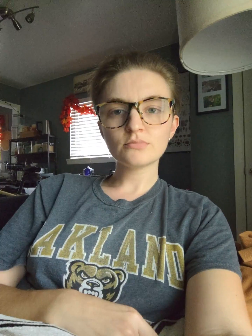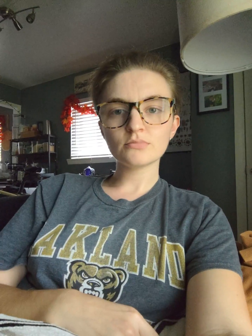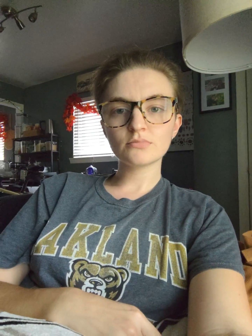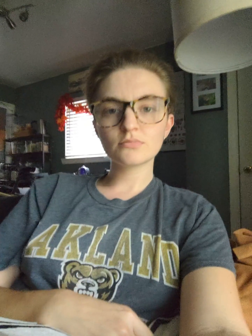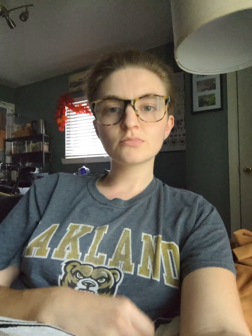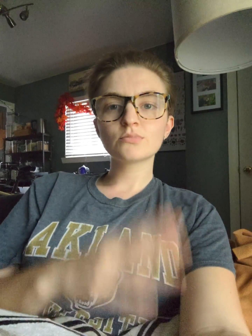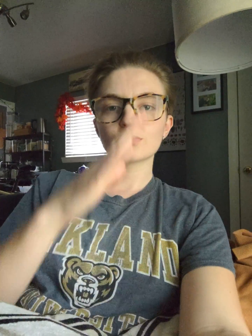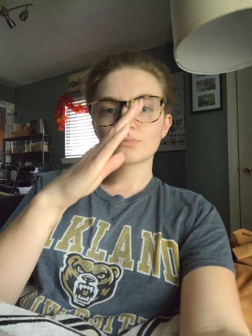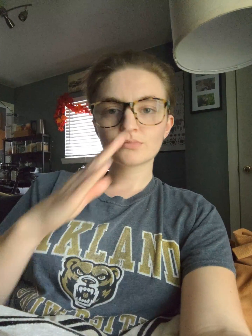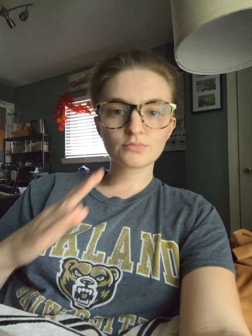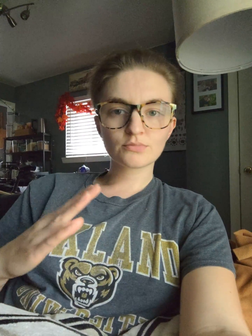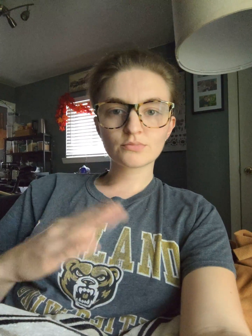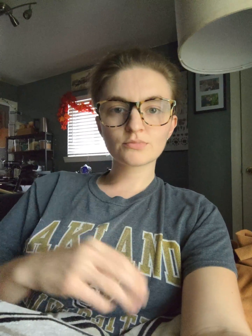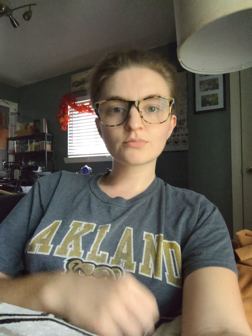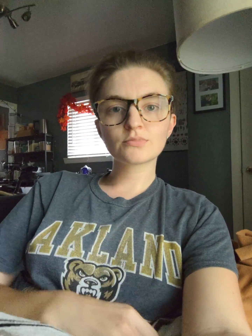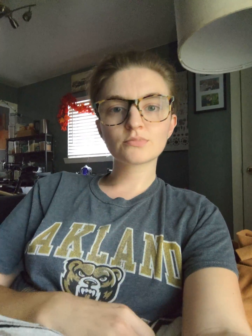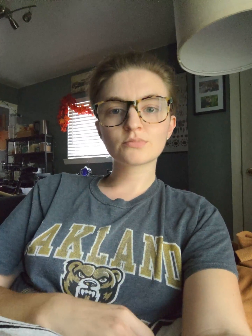roof